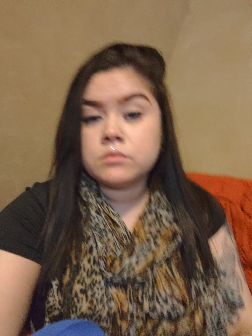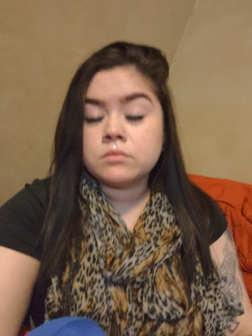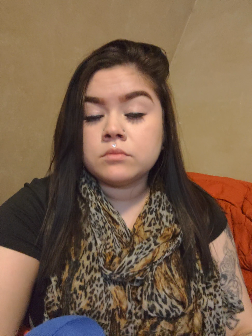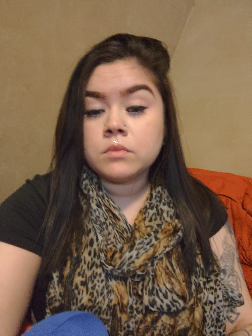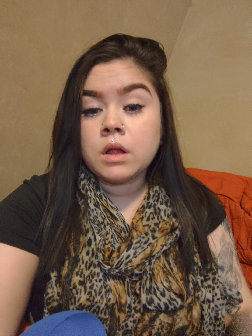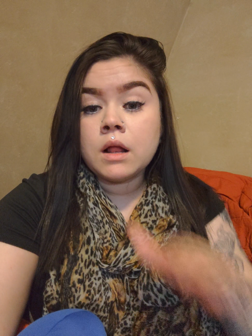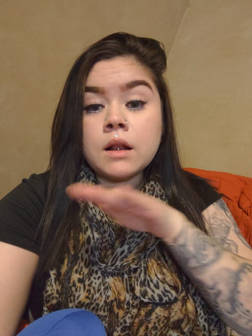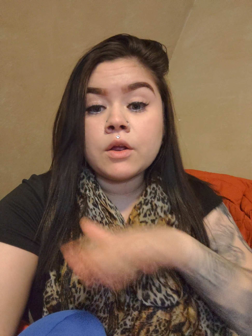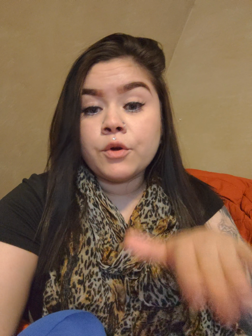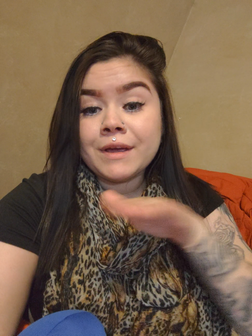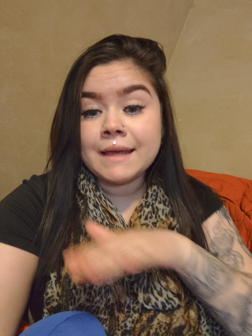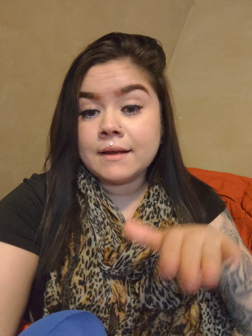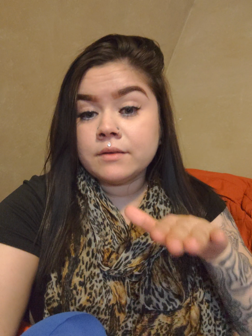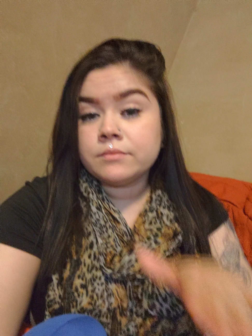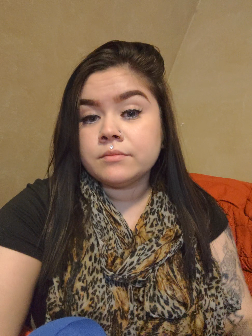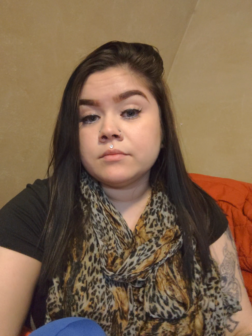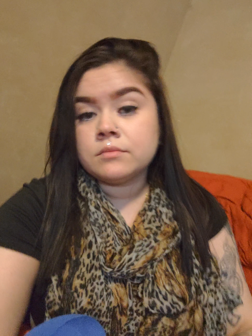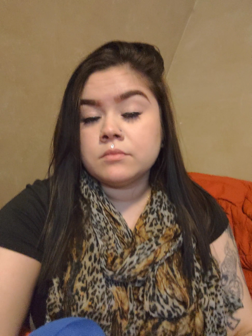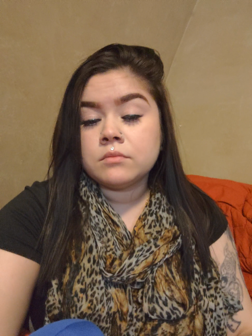clean